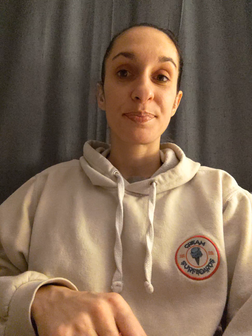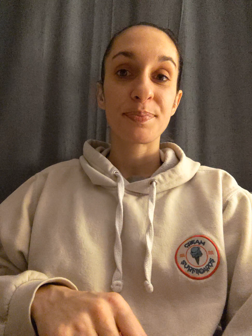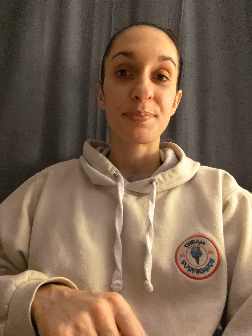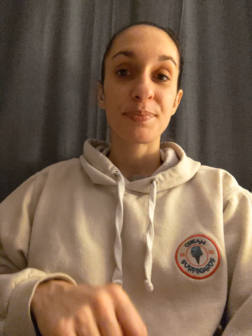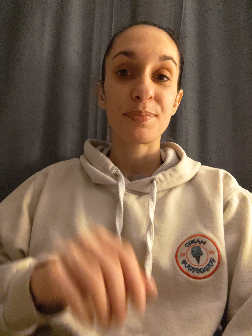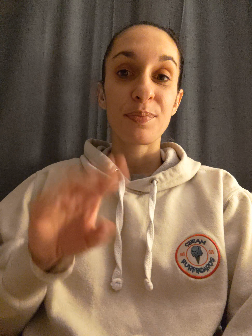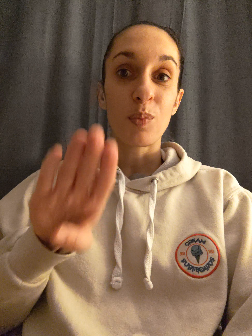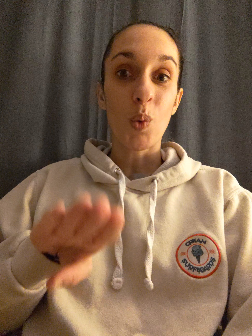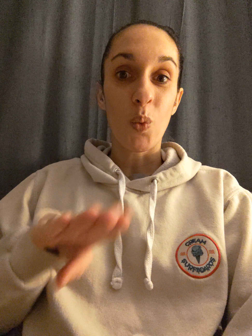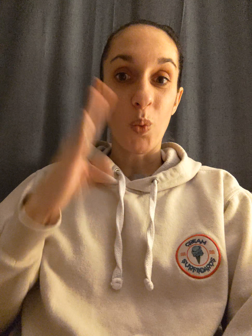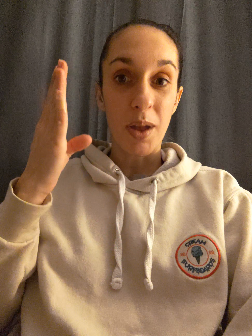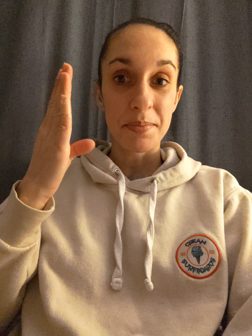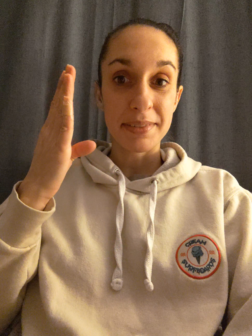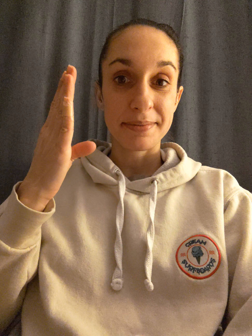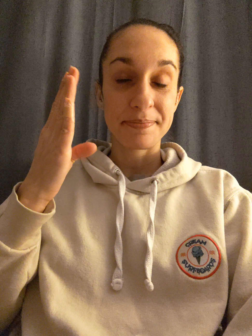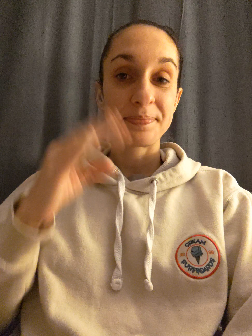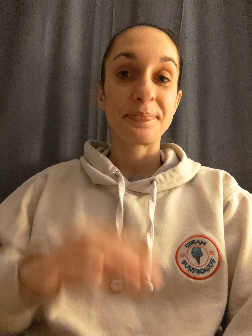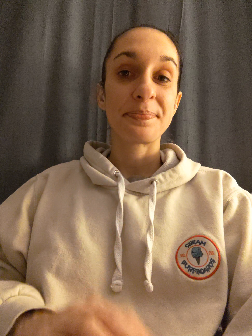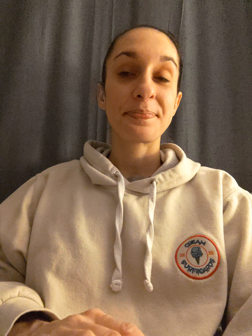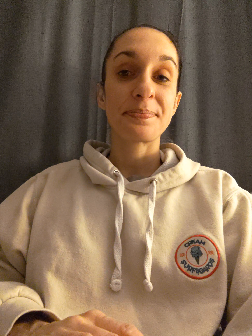open